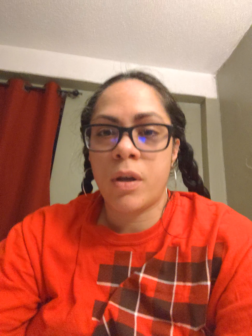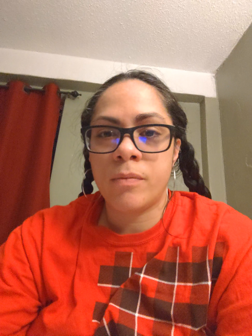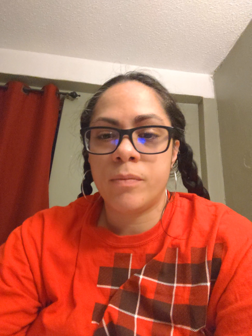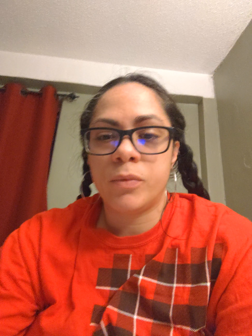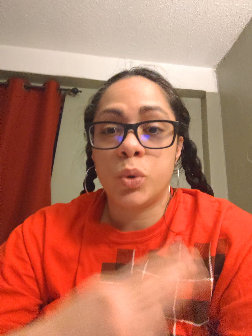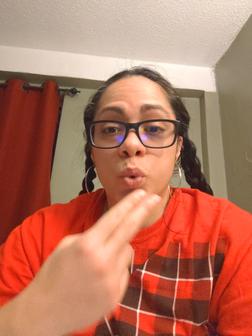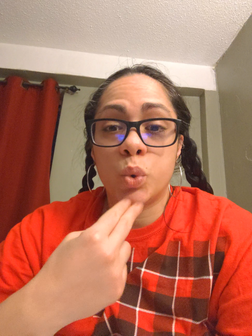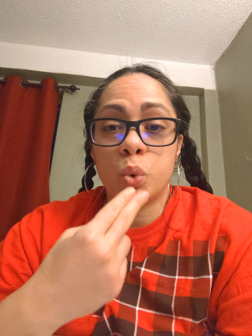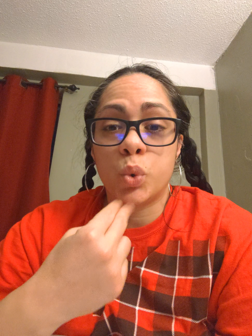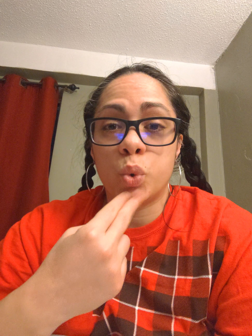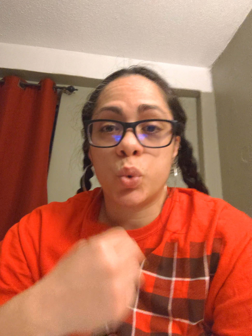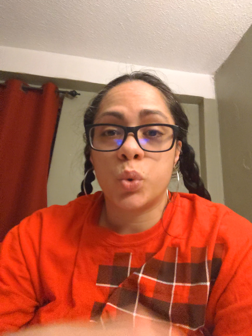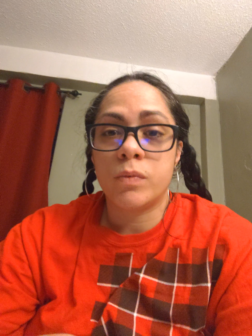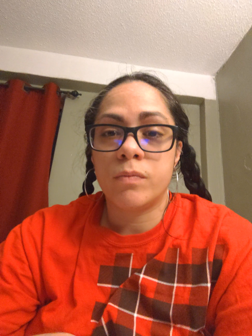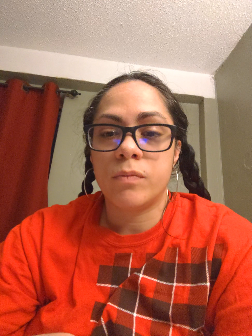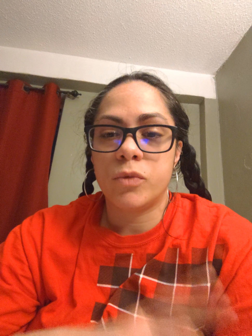cute